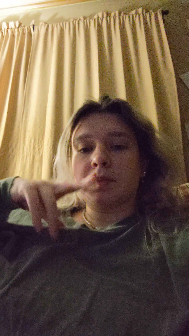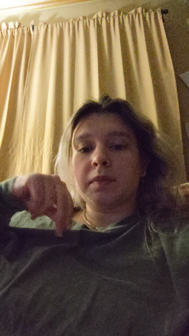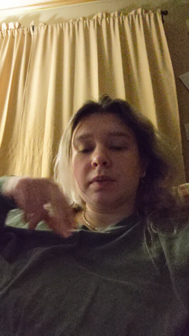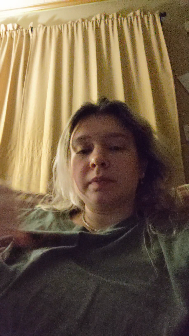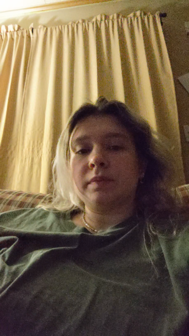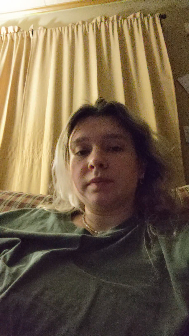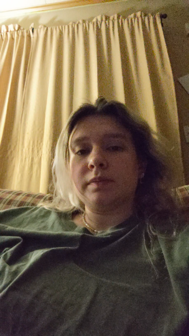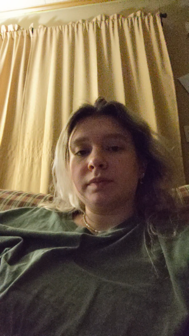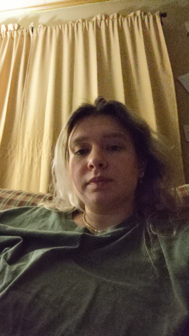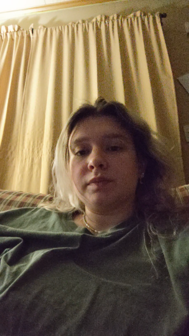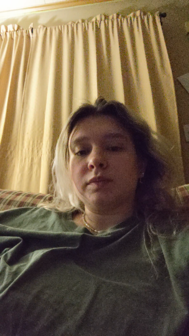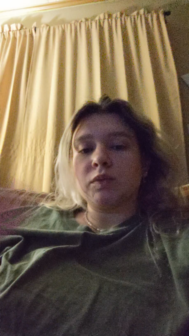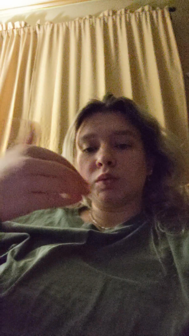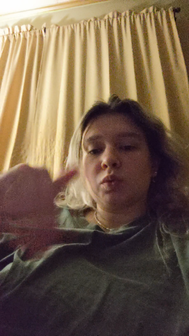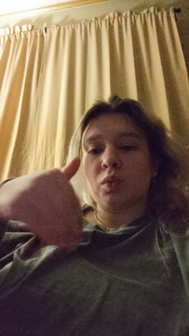shorts